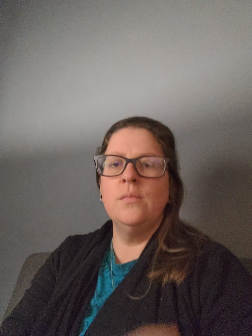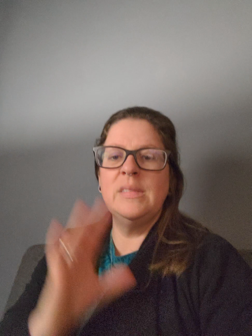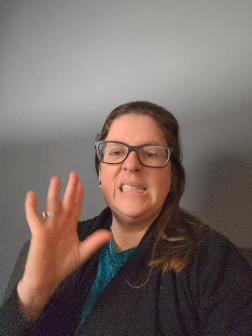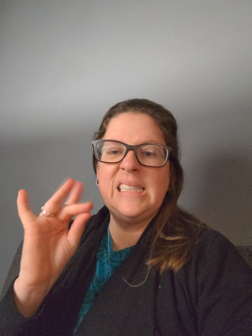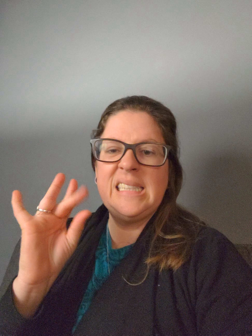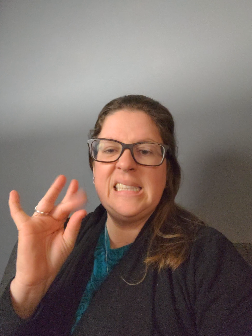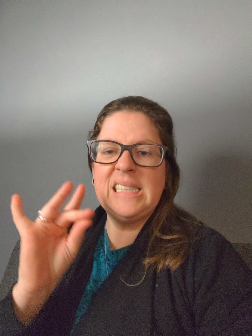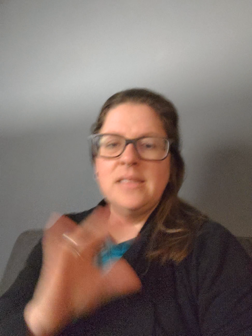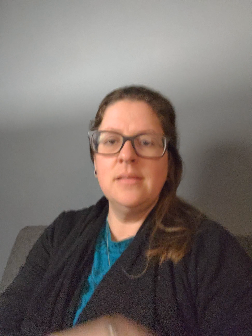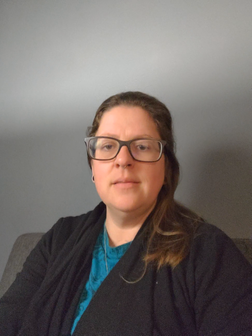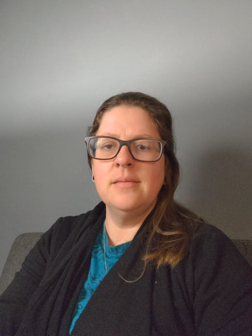sticky